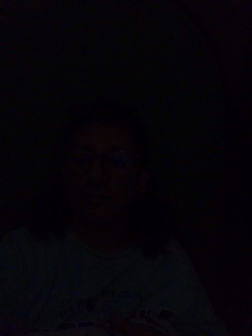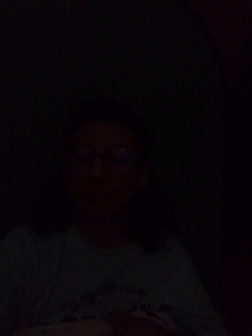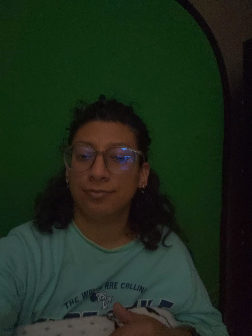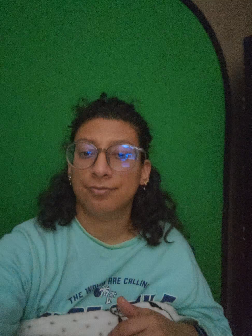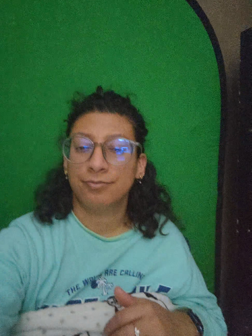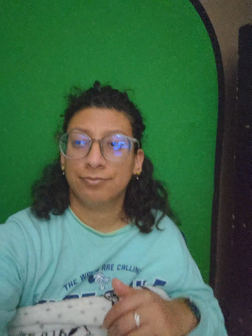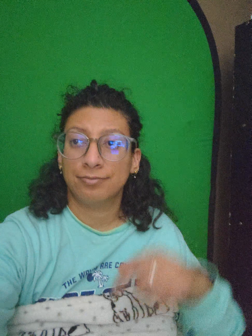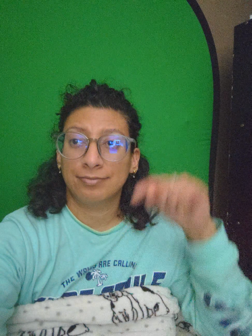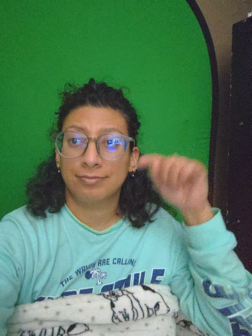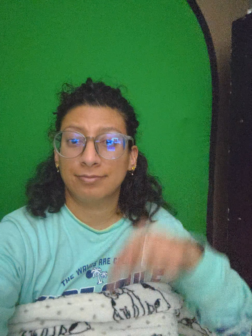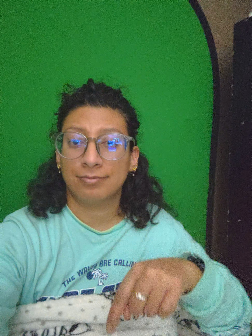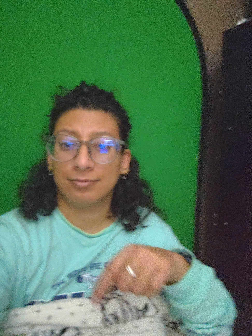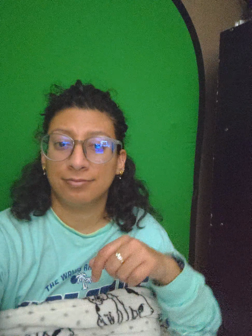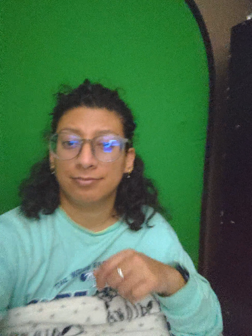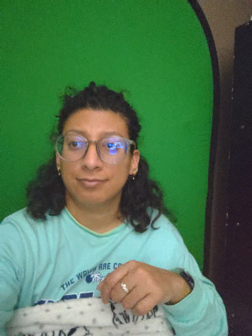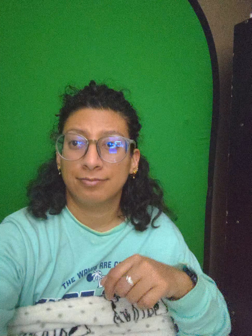down